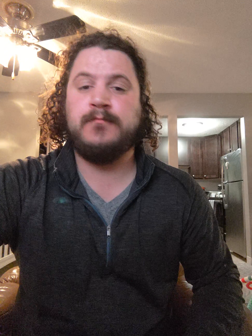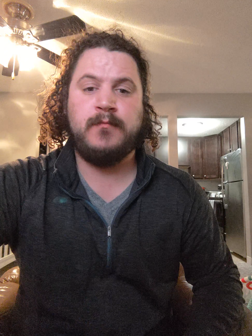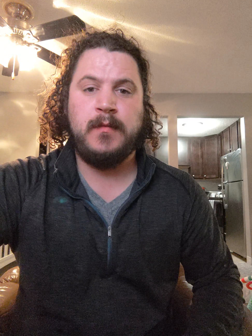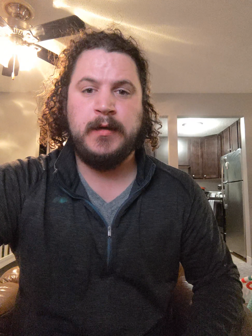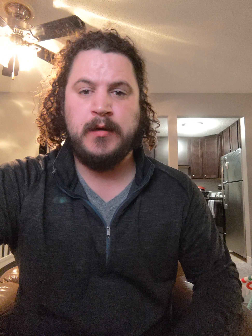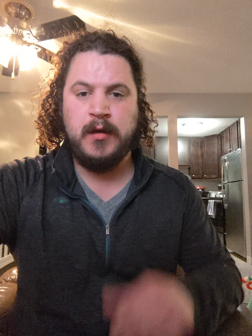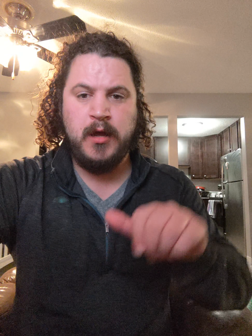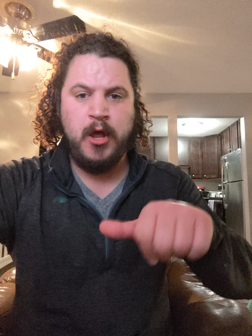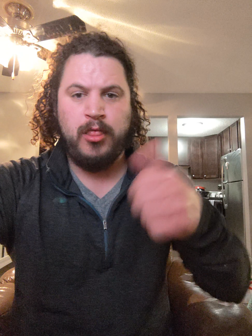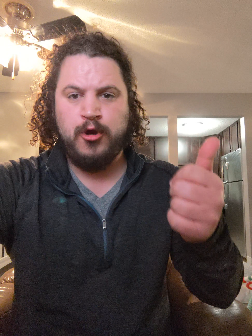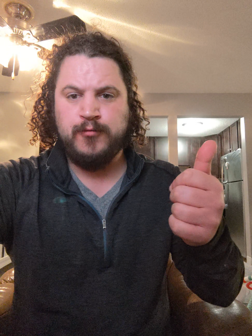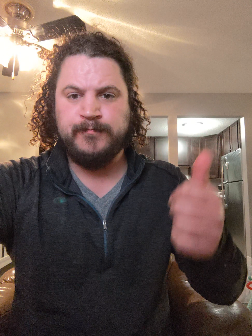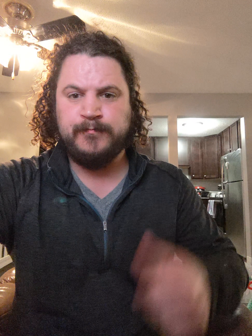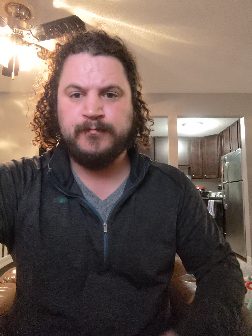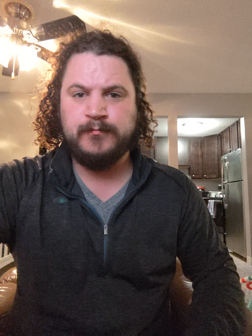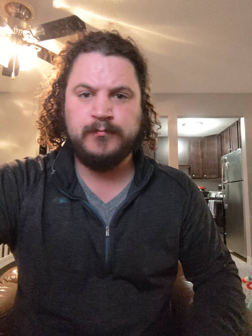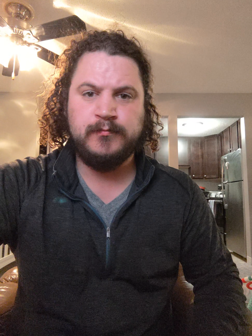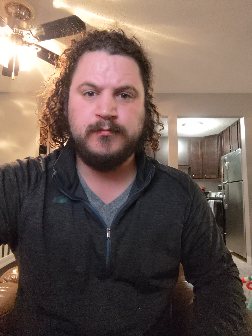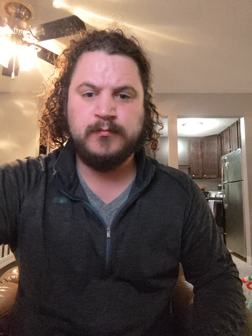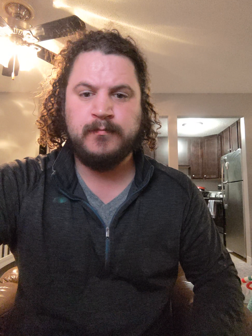another